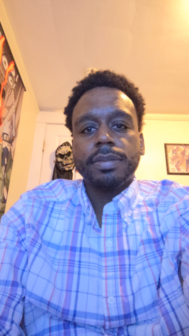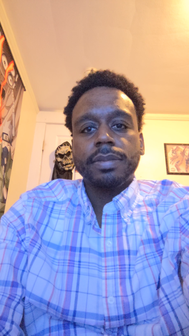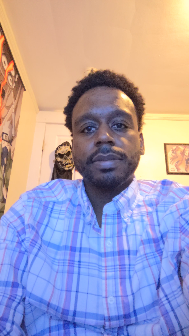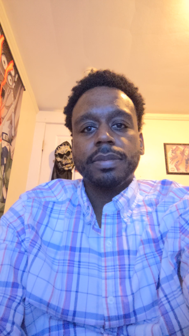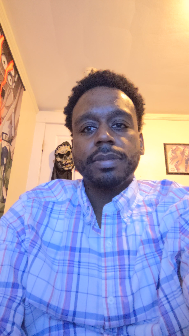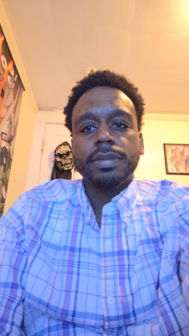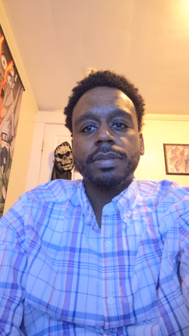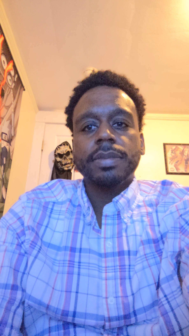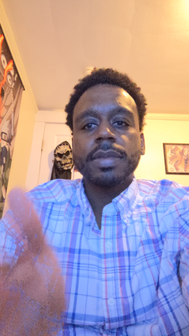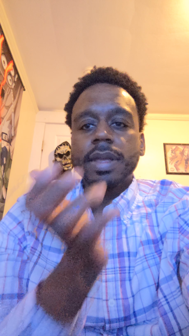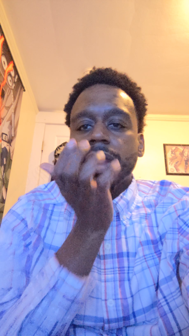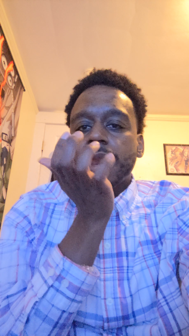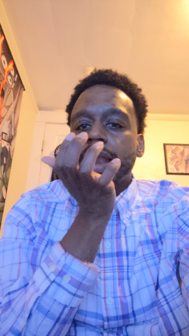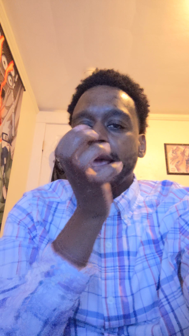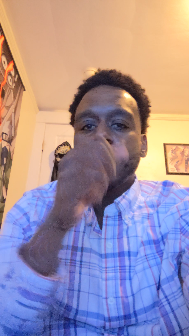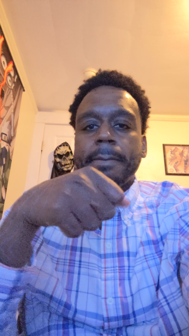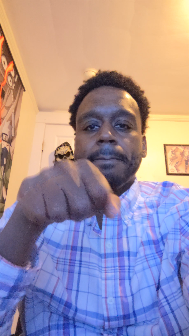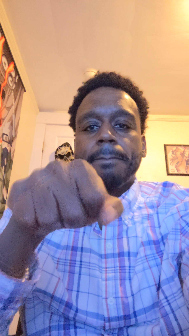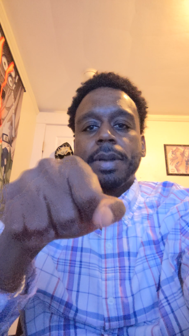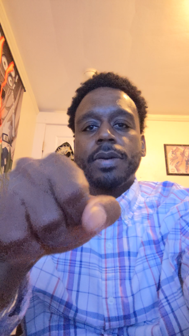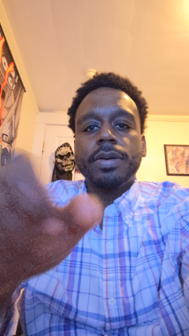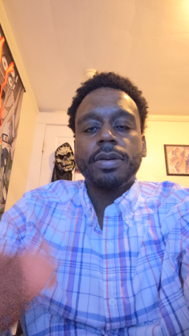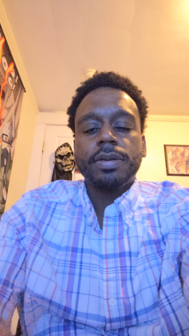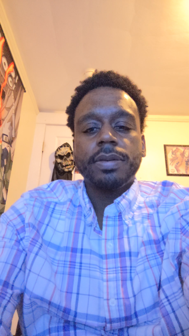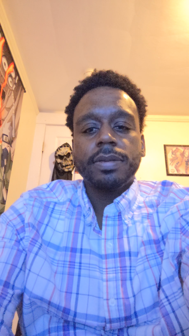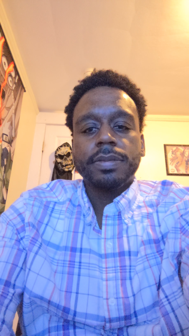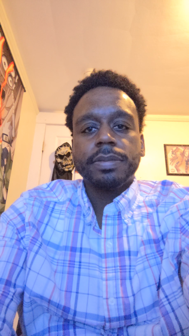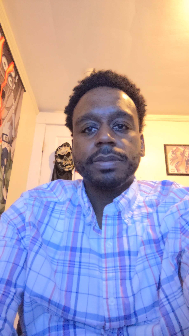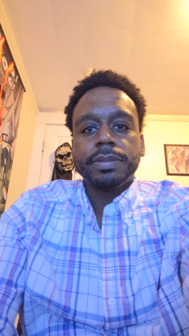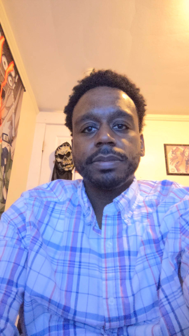lawn mower